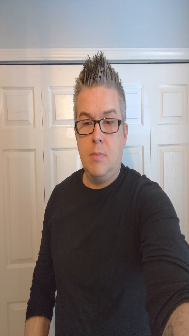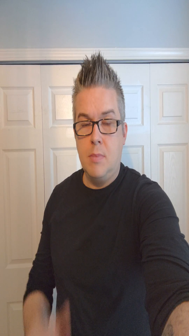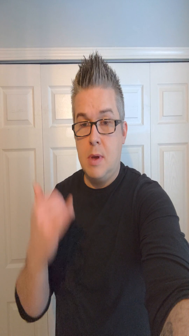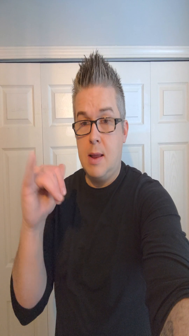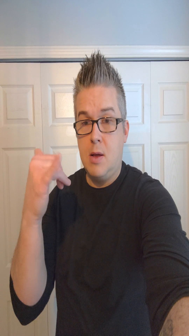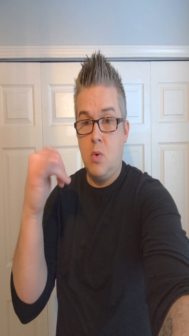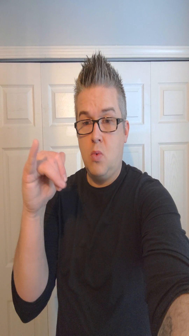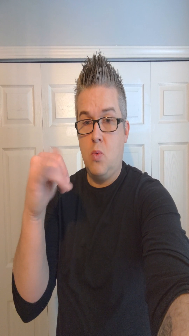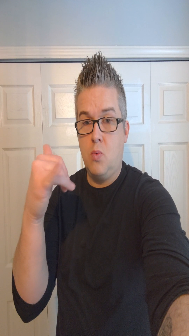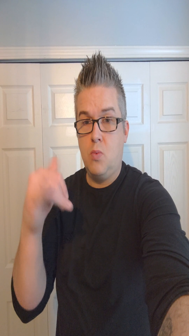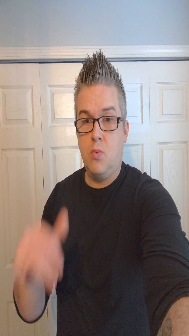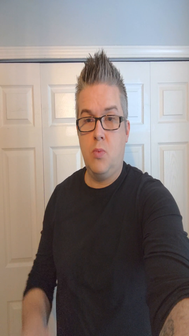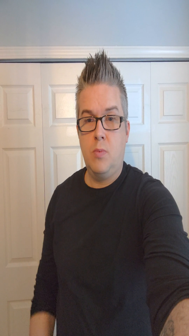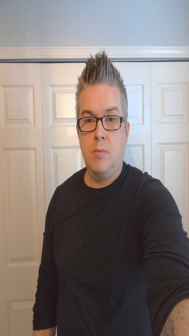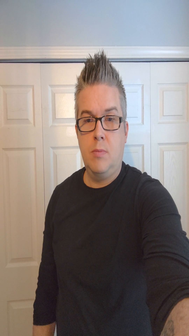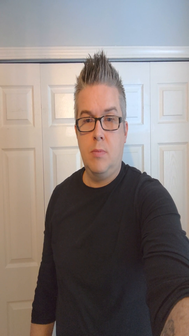yellow